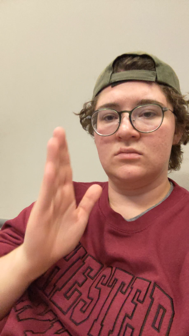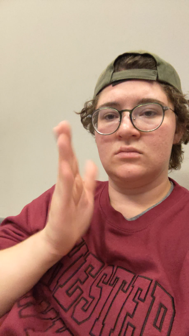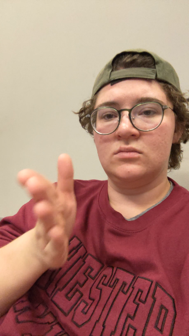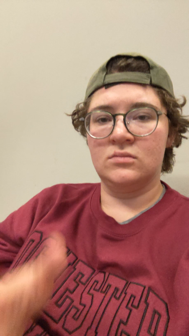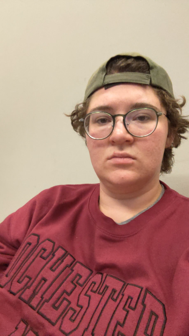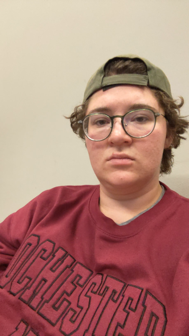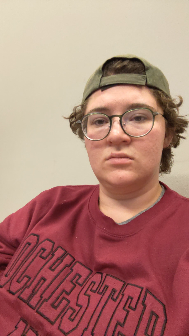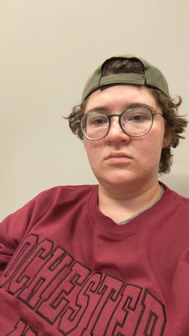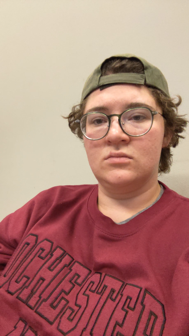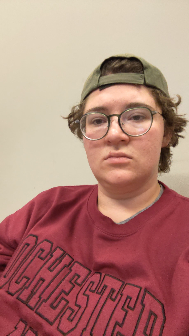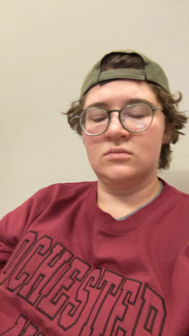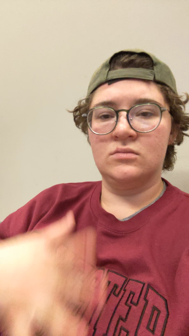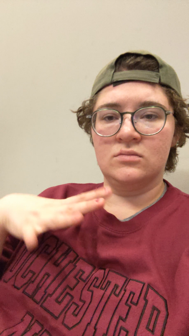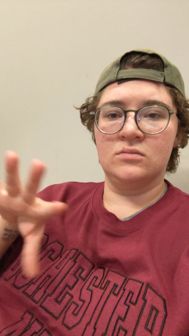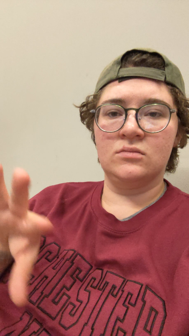dress